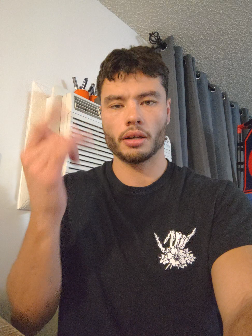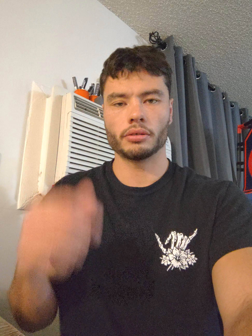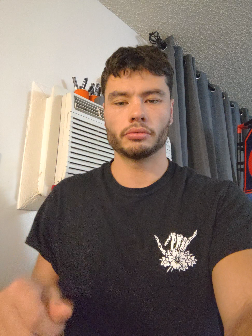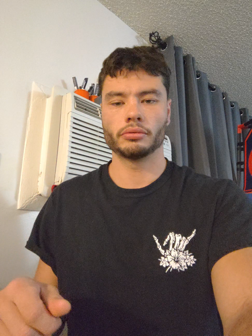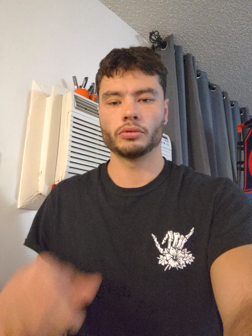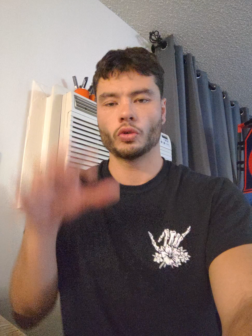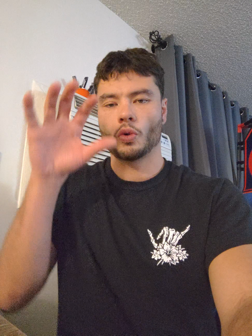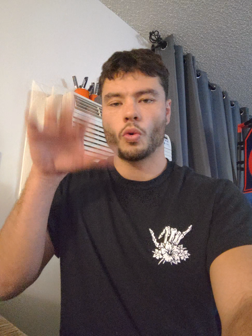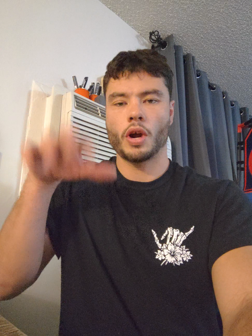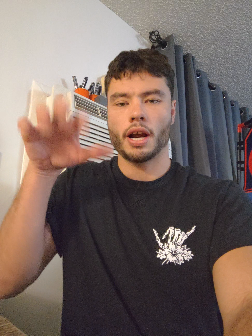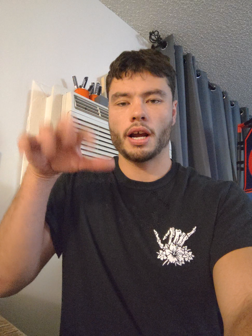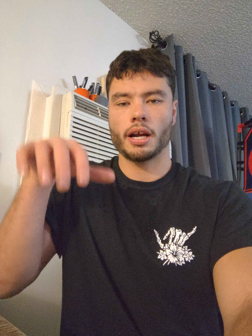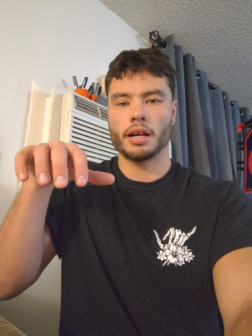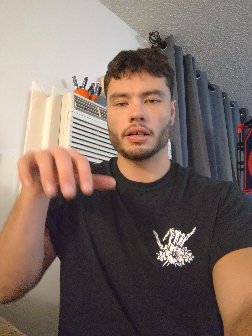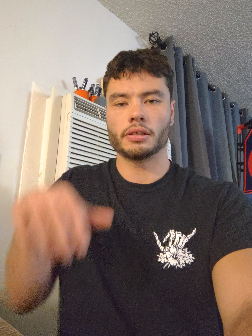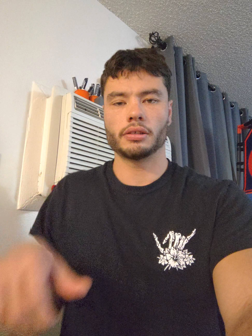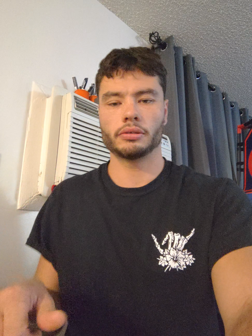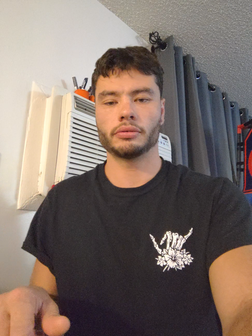rain